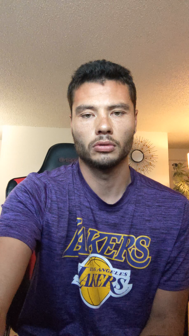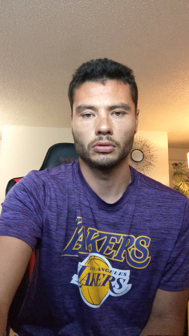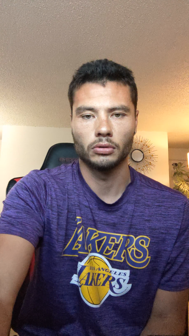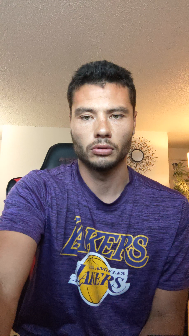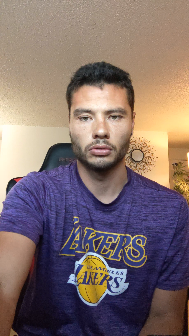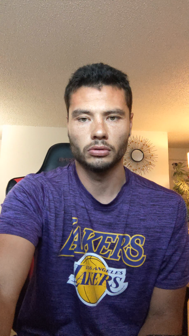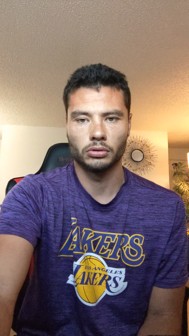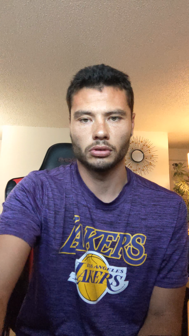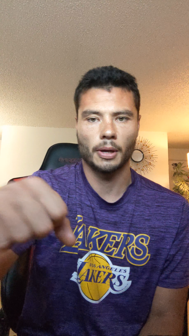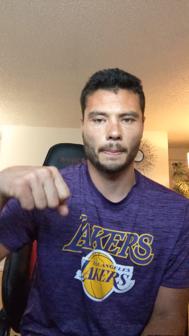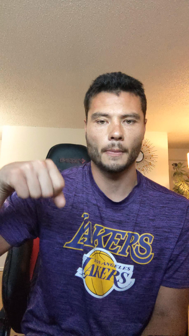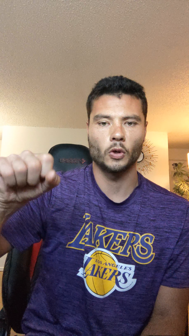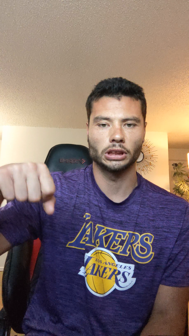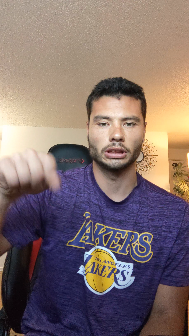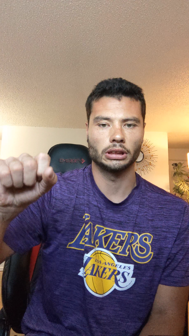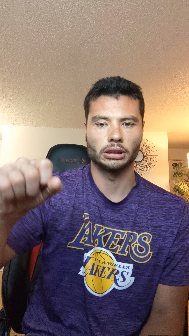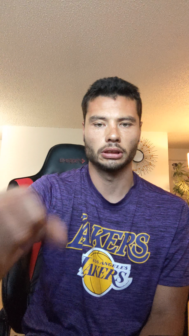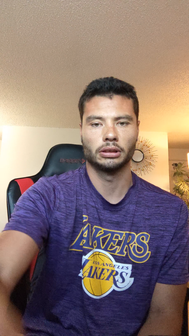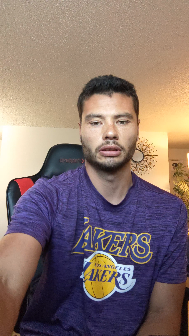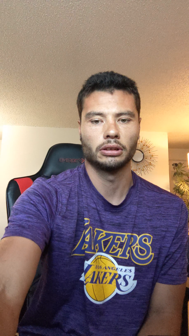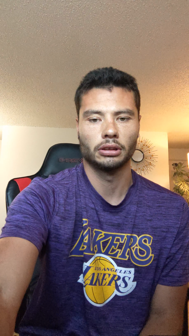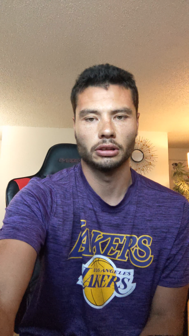motorcycle